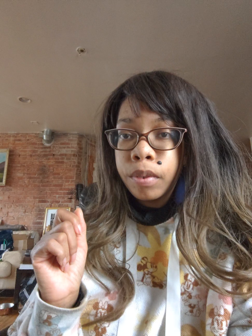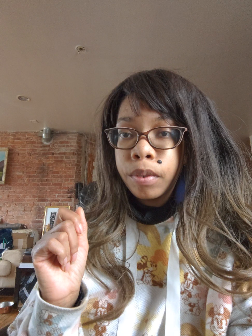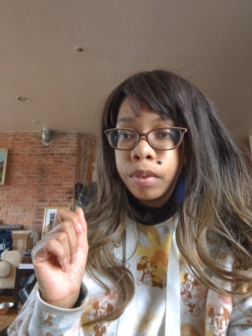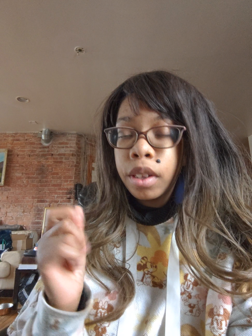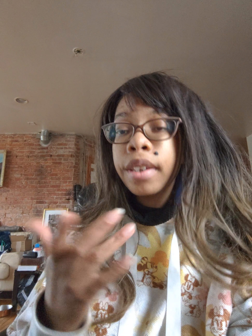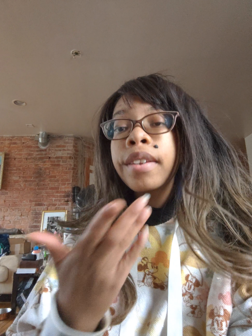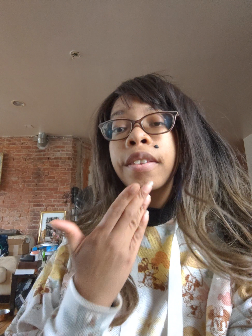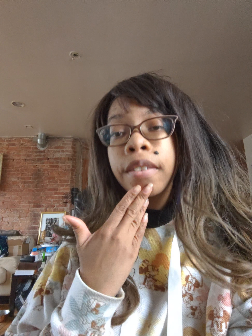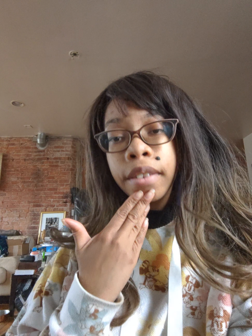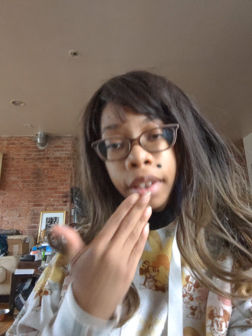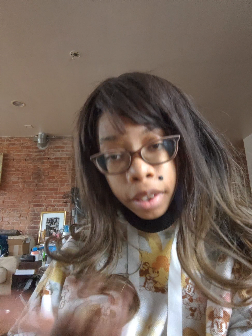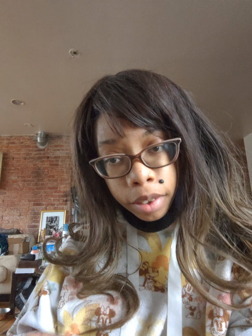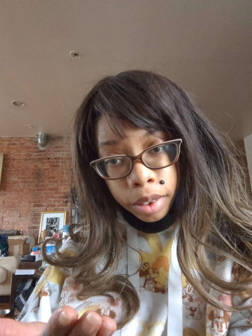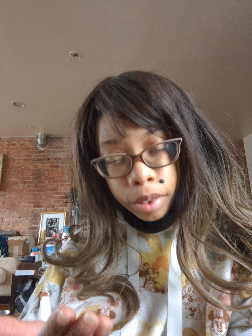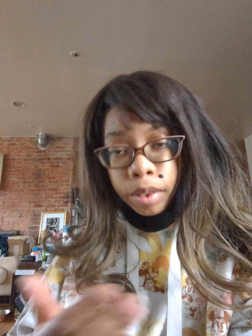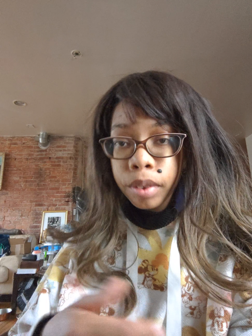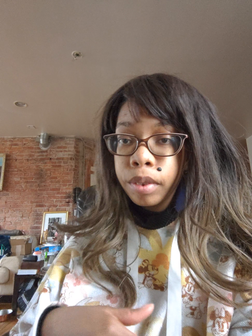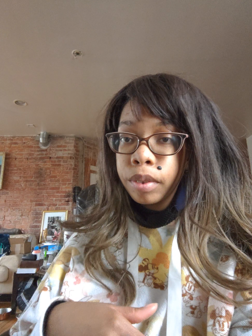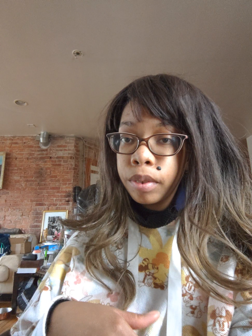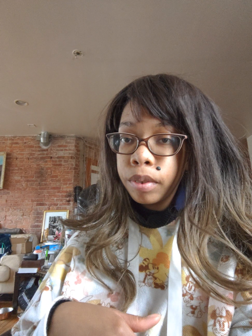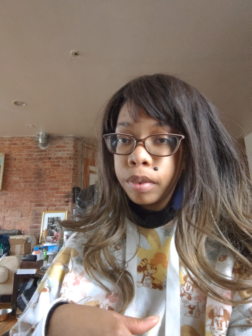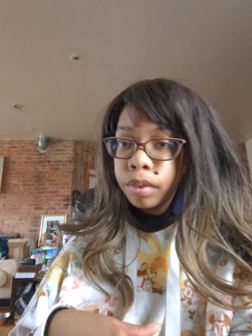thank you